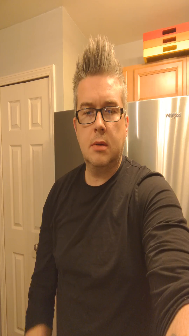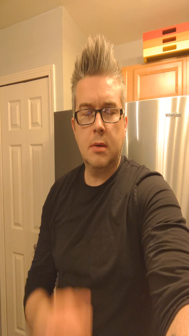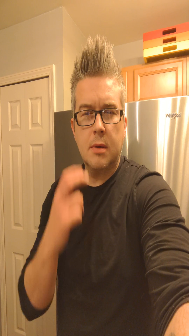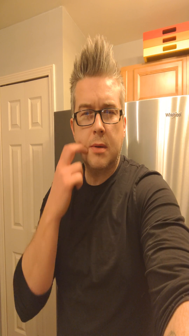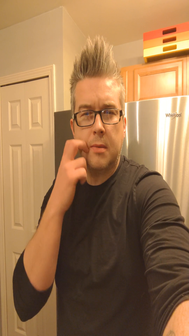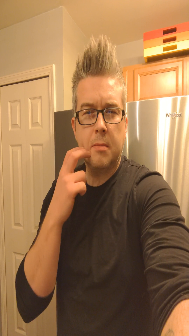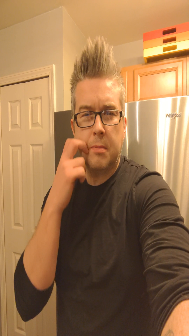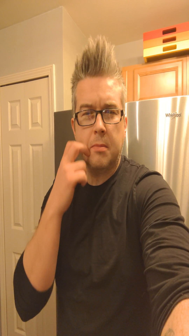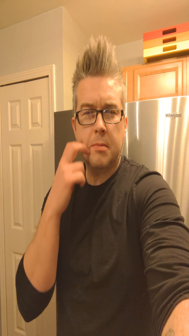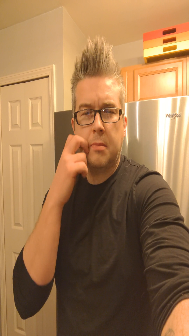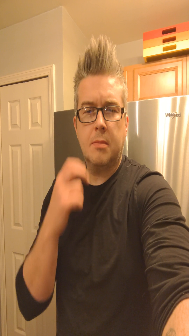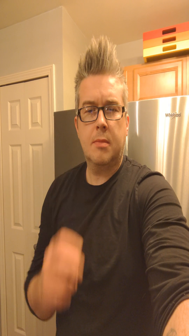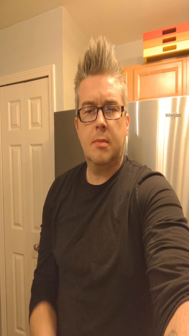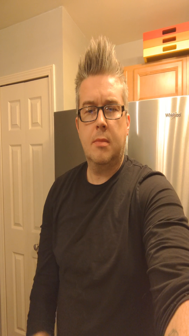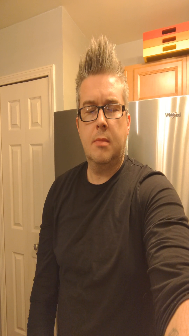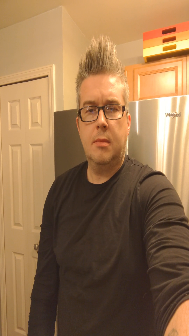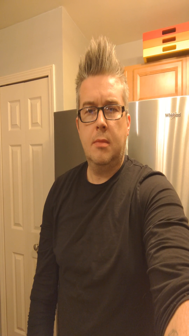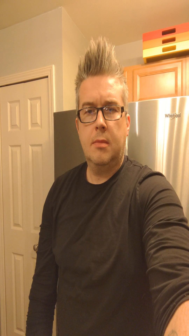gum